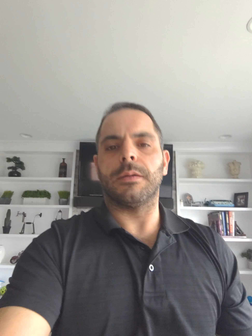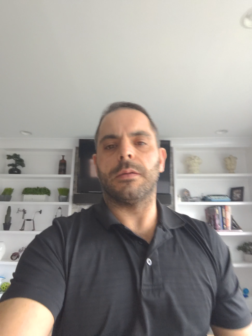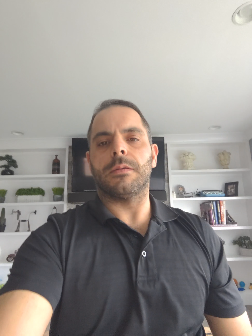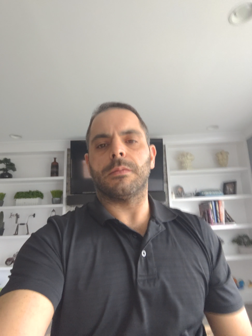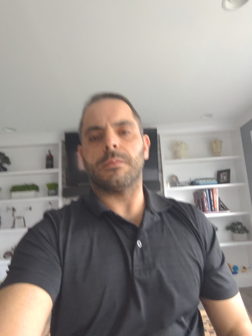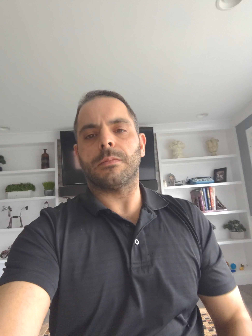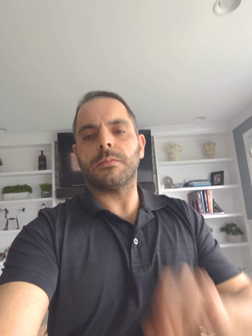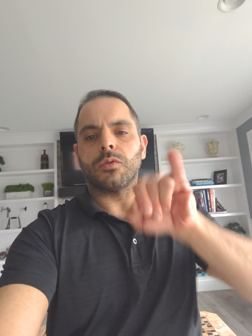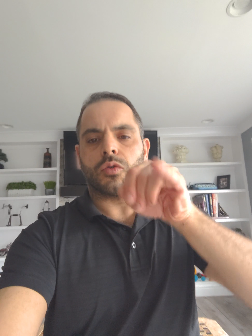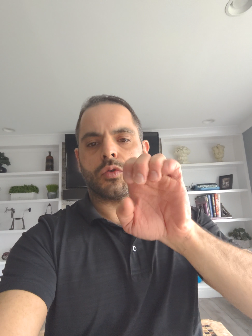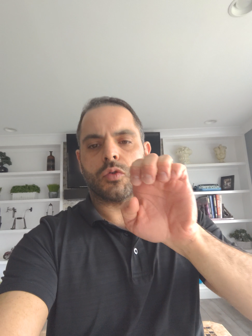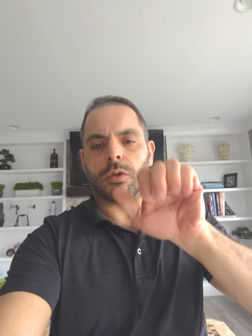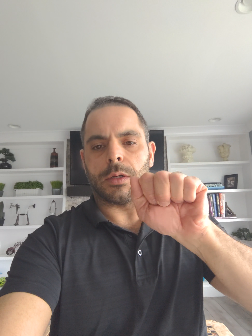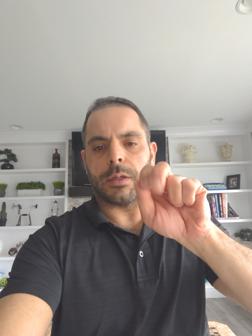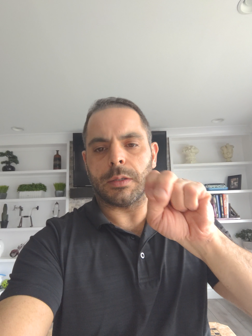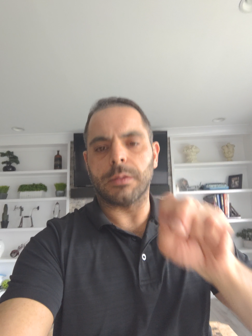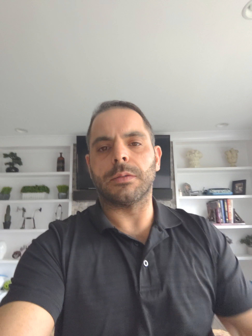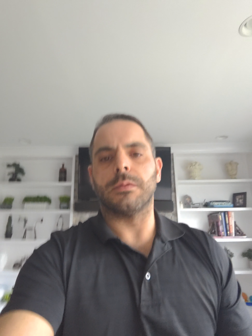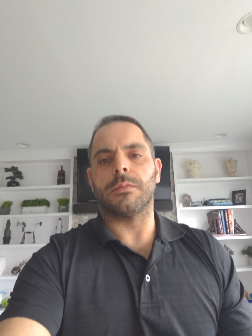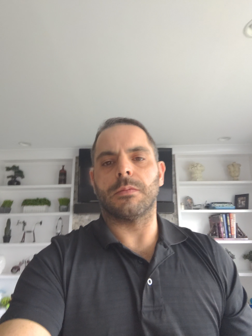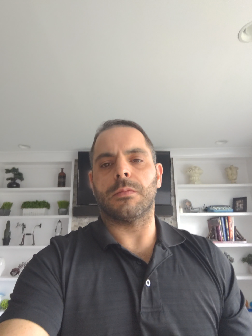jeans